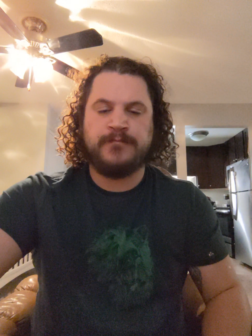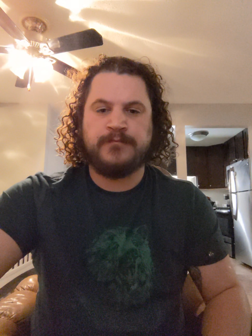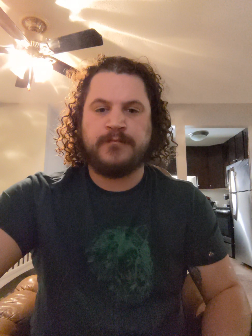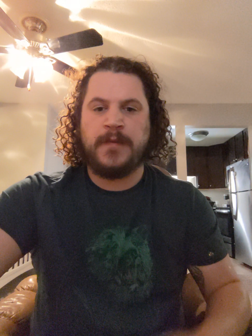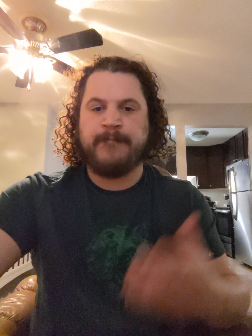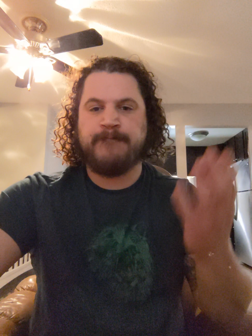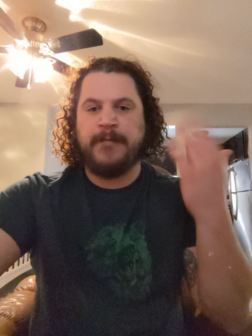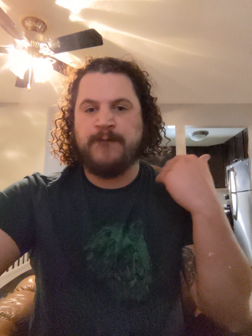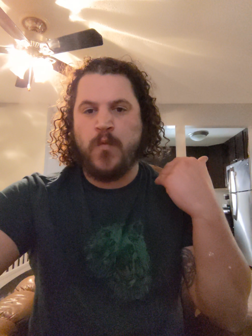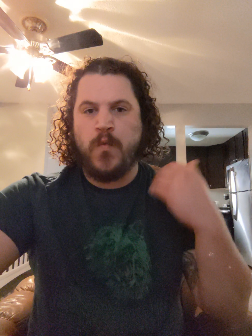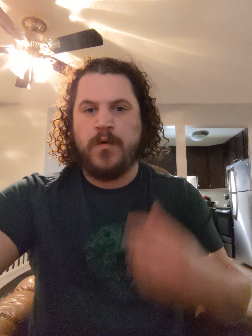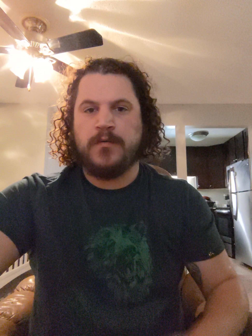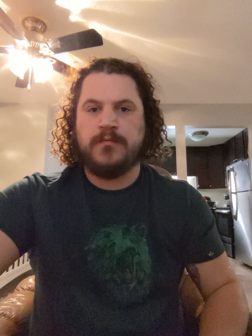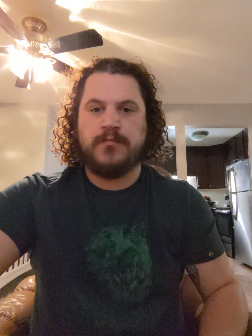before